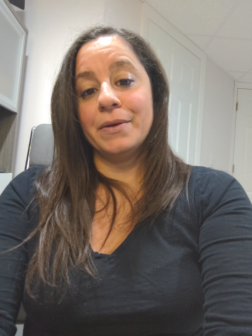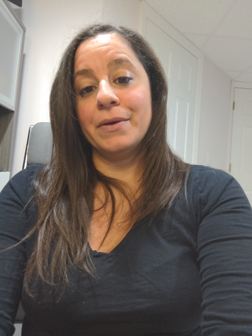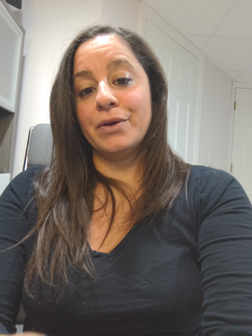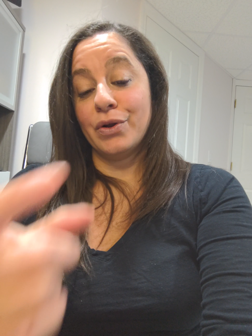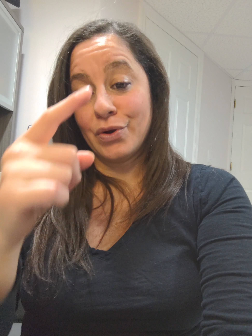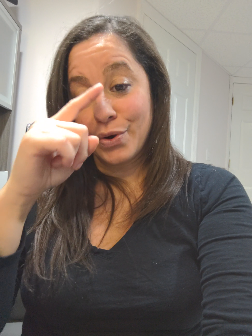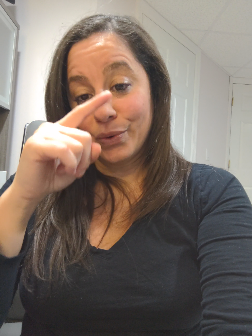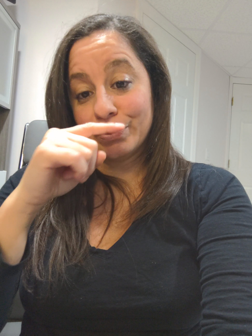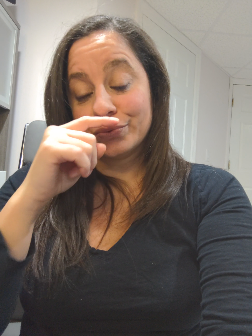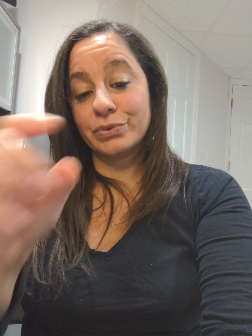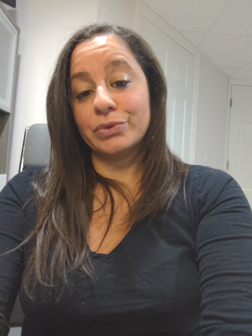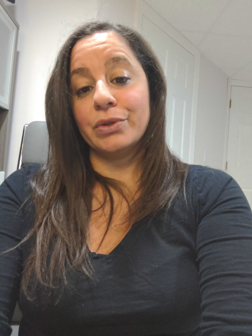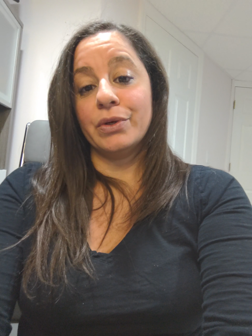noisy